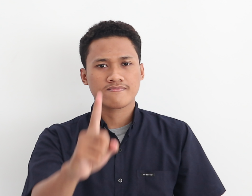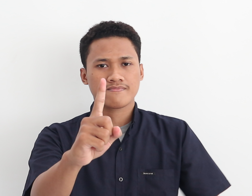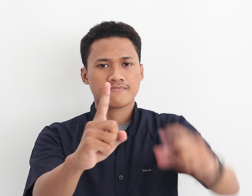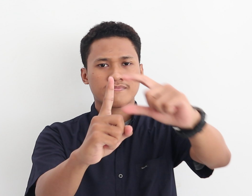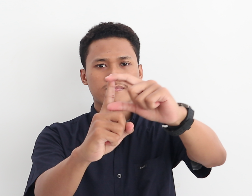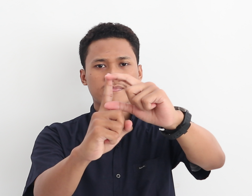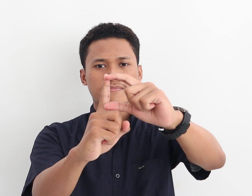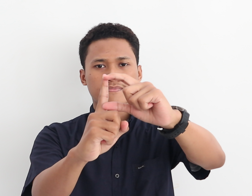P